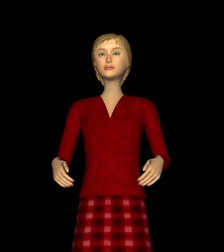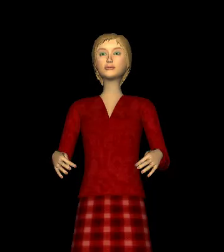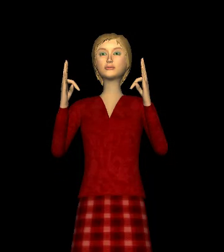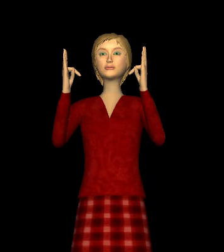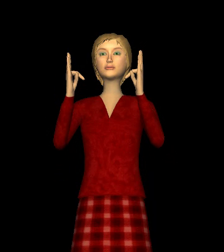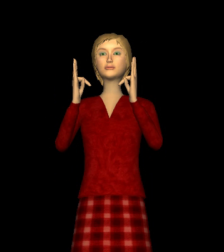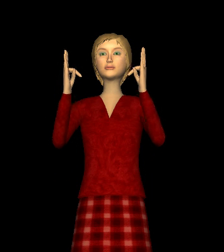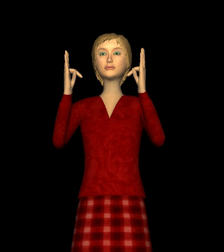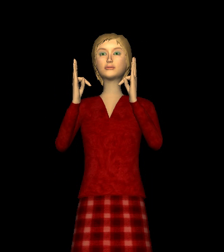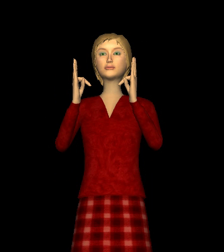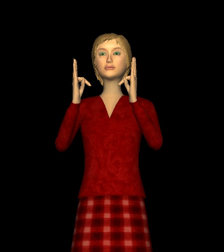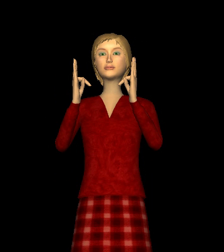عمة